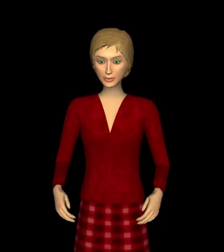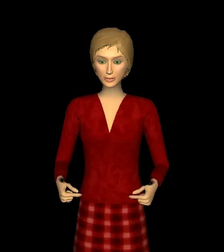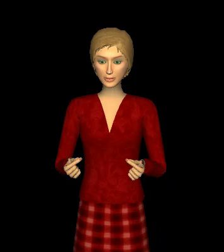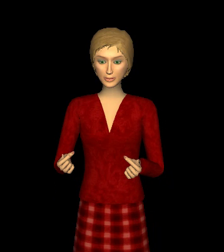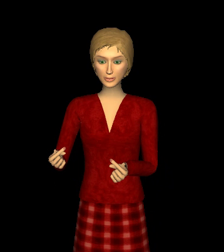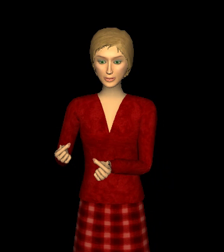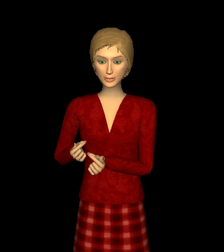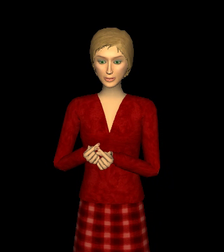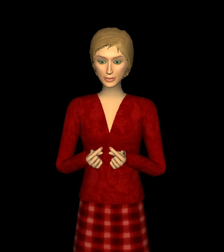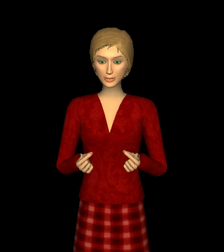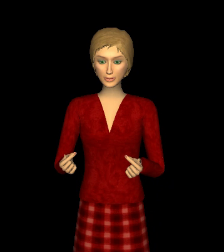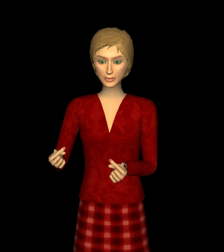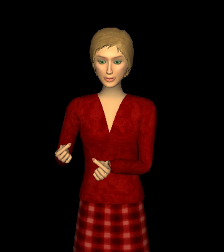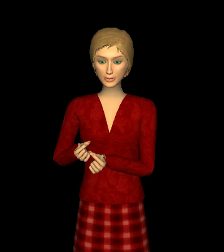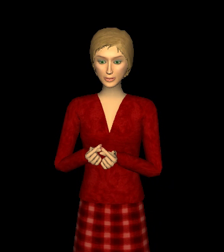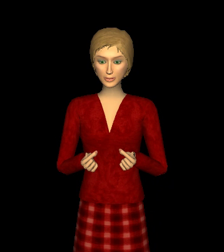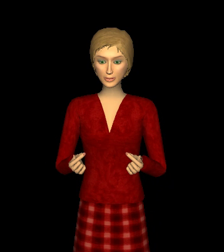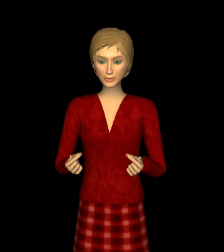اقتصاد